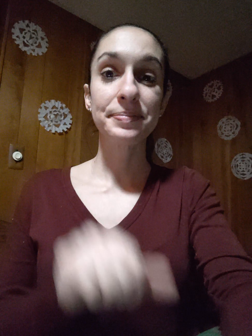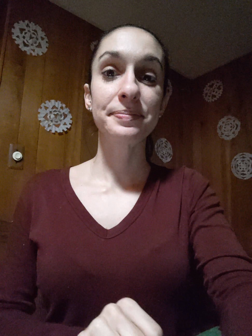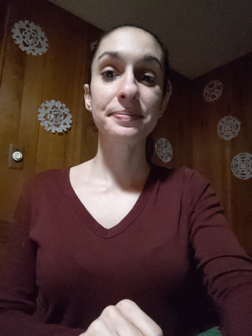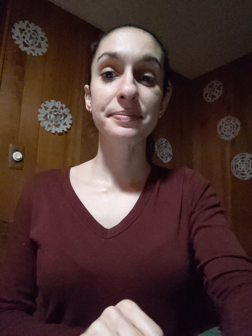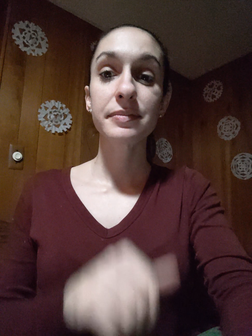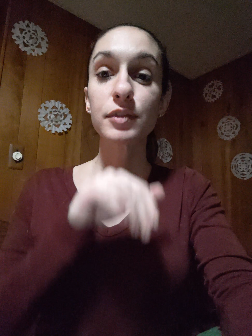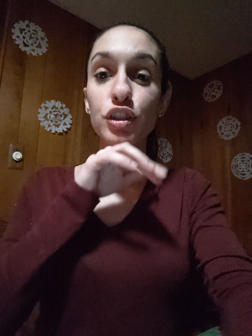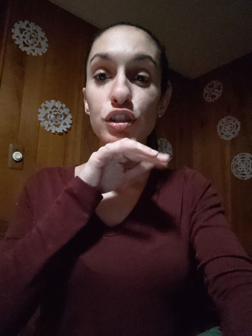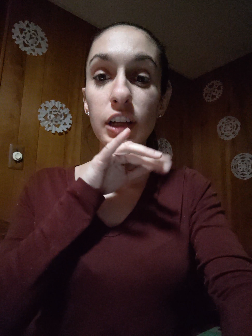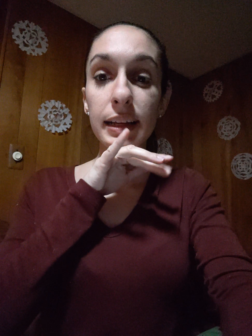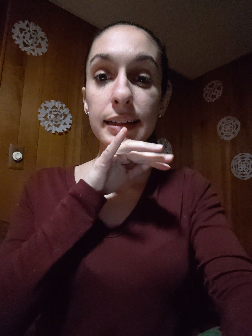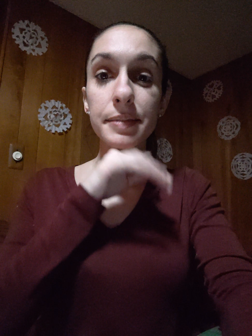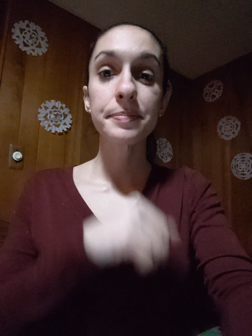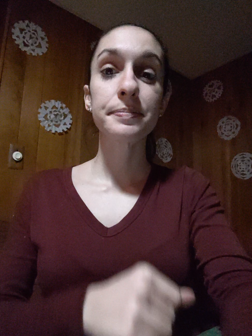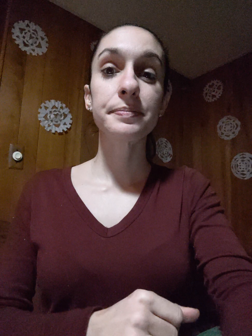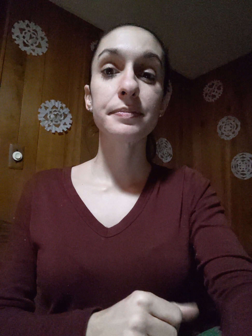dirty